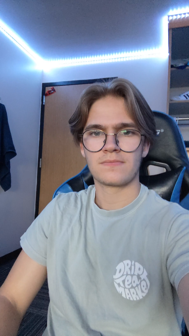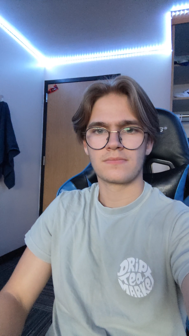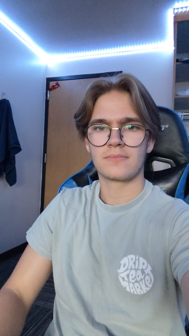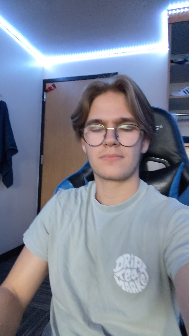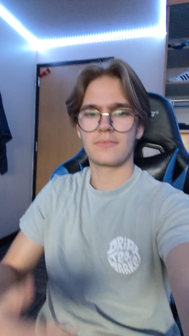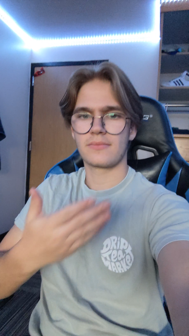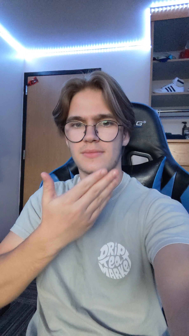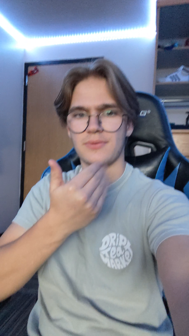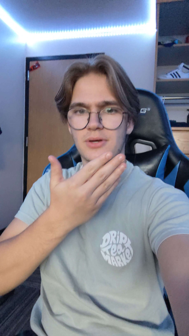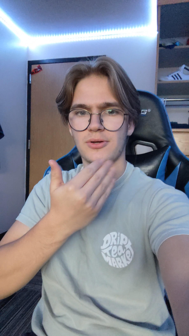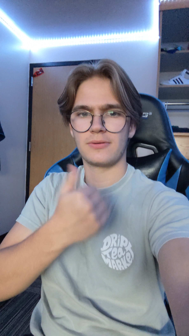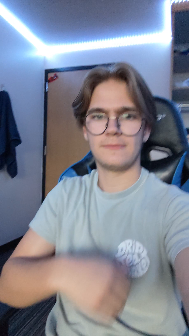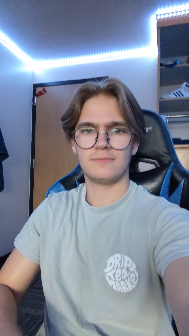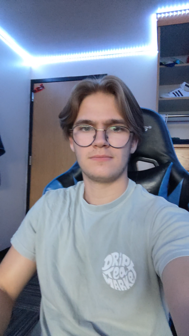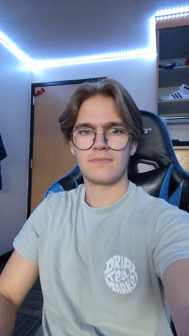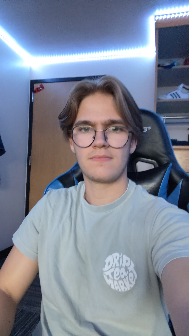butterfly